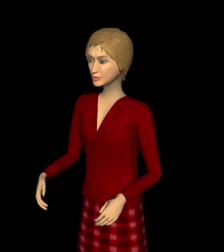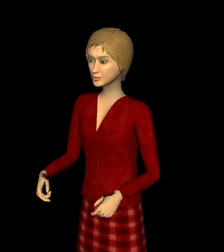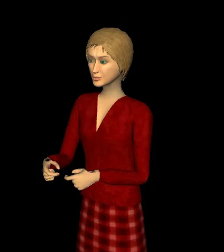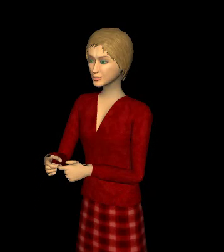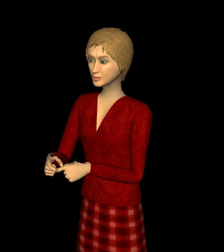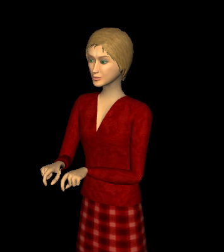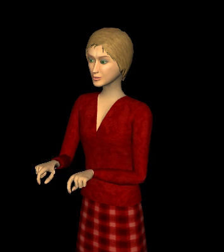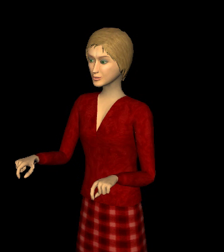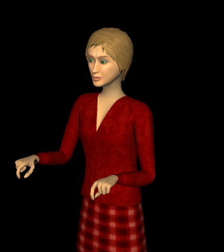يفحص